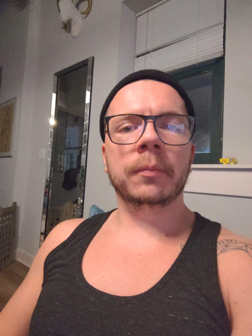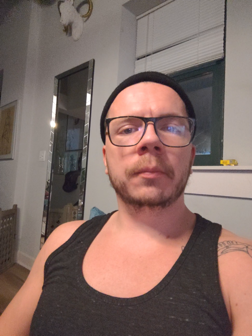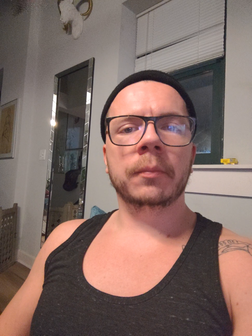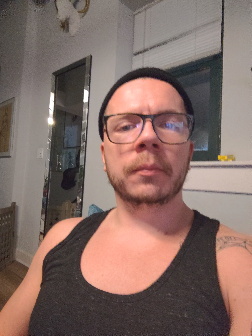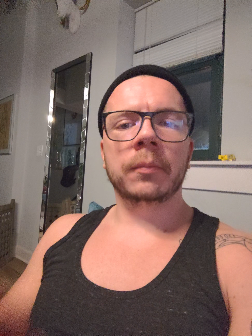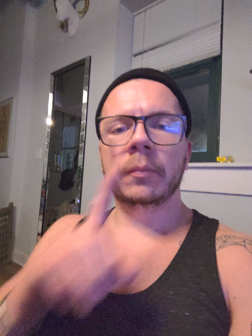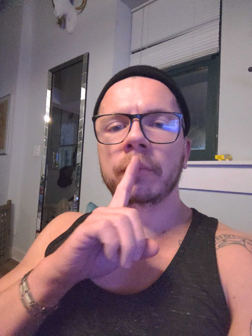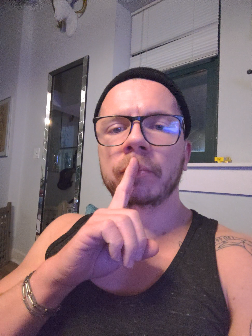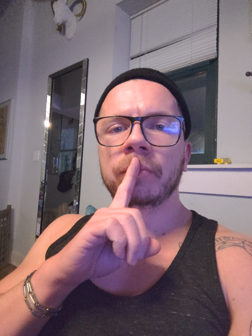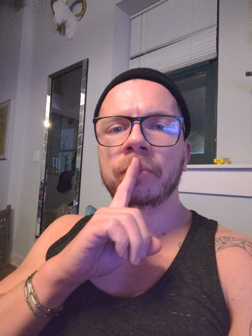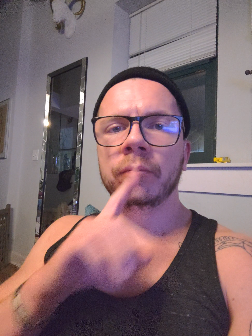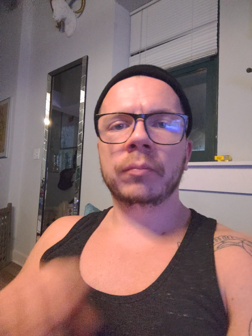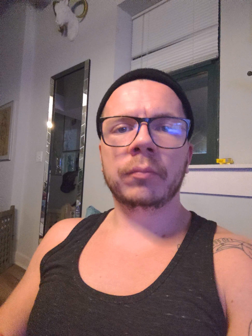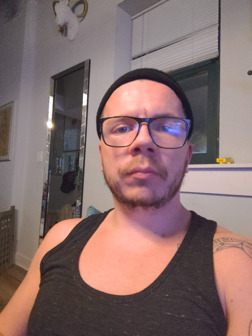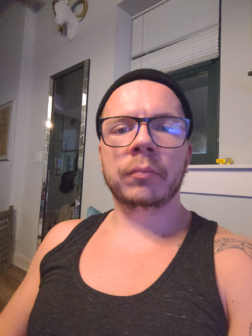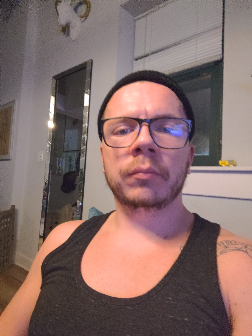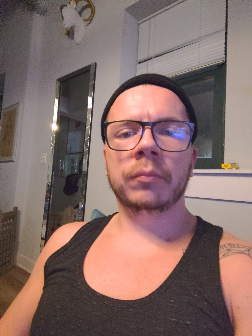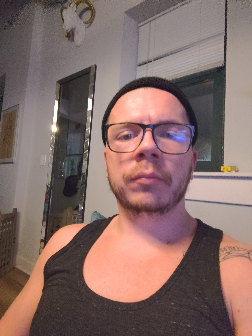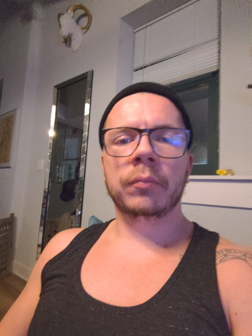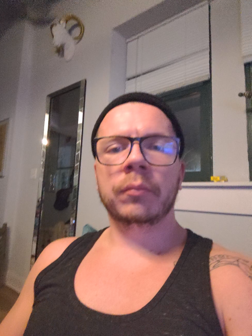shhh